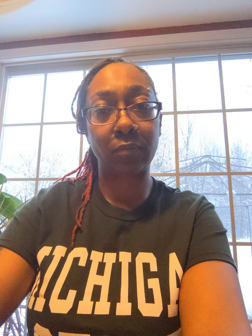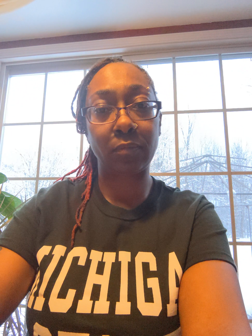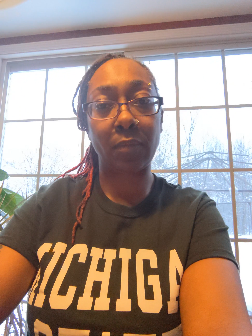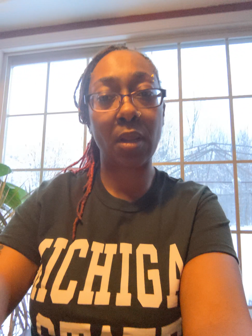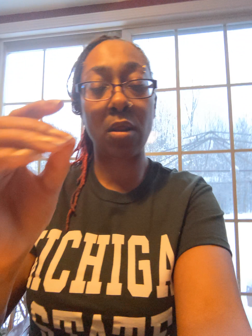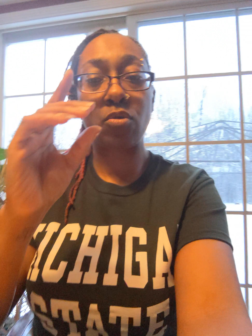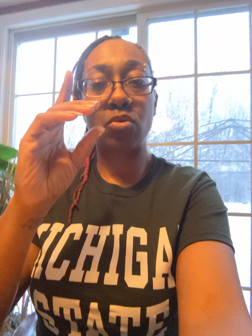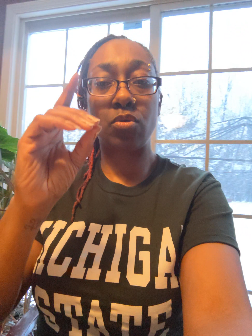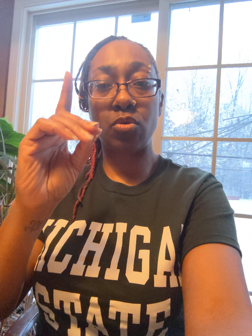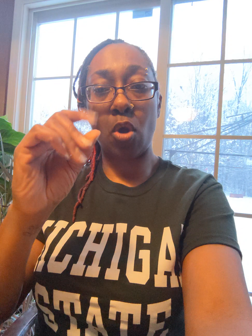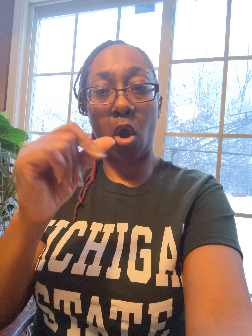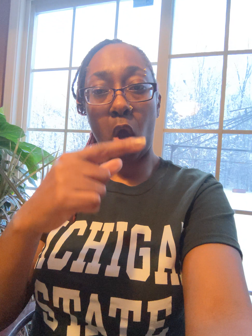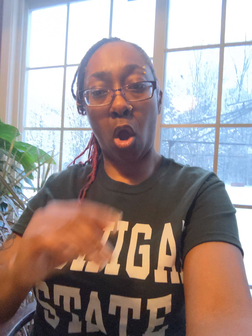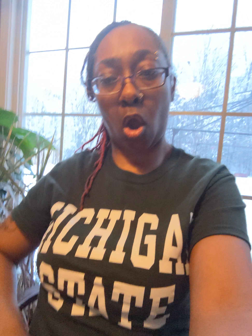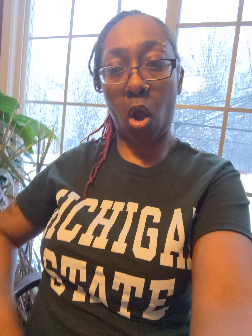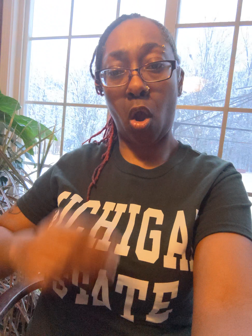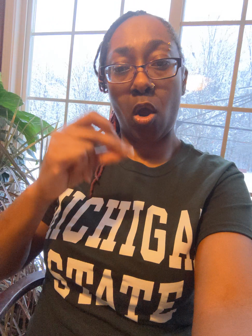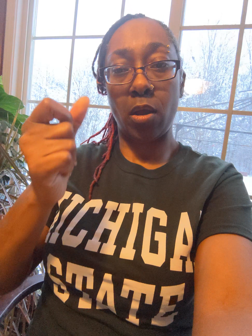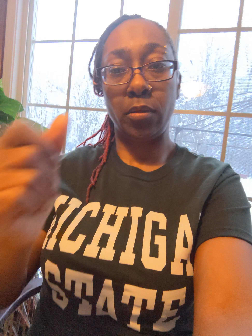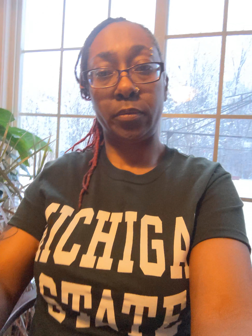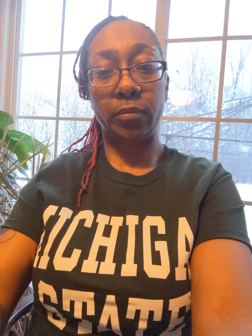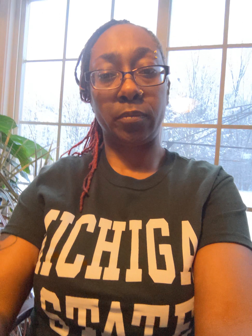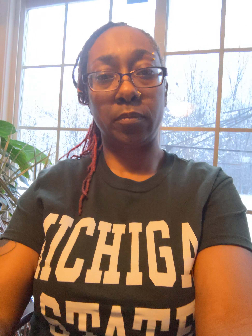dog